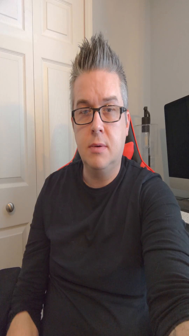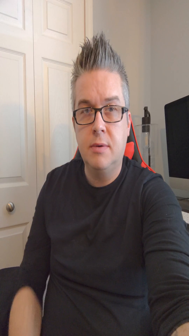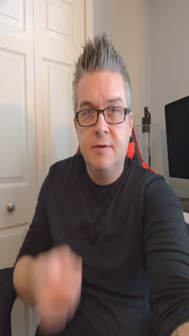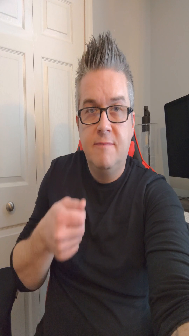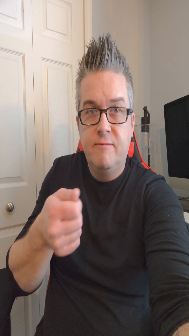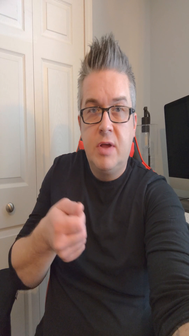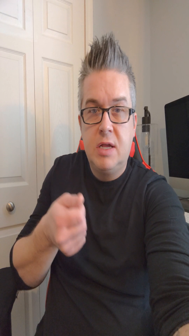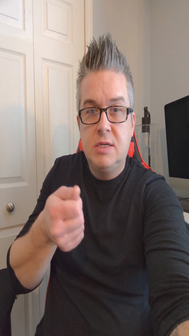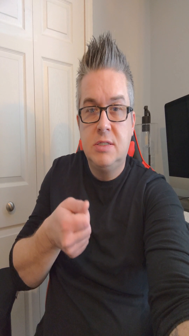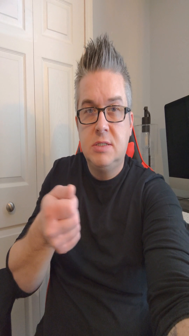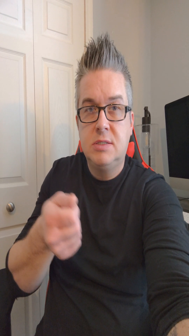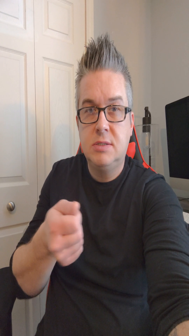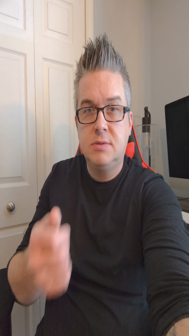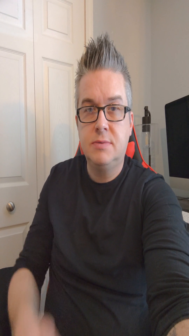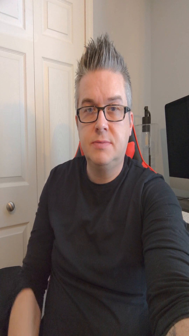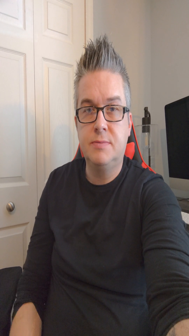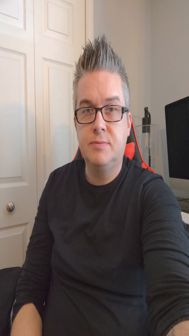vacuum